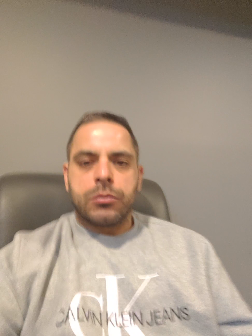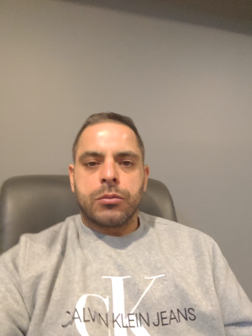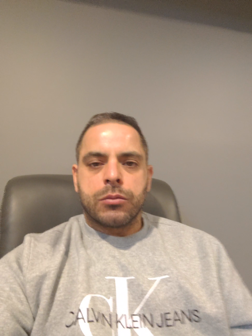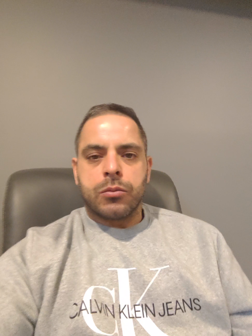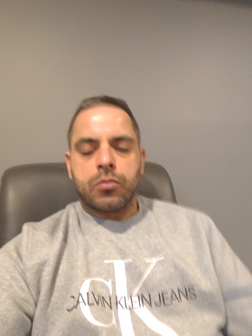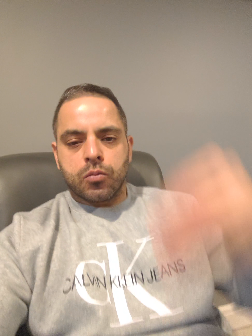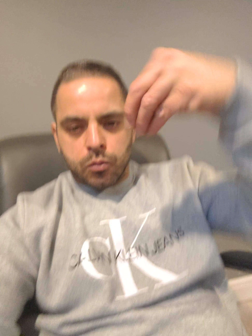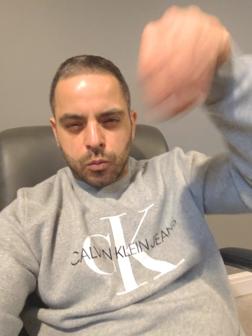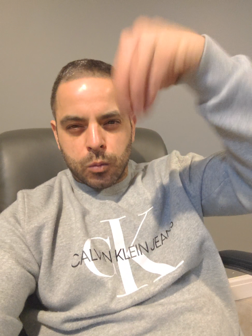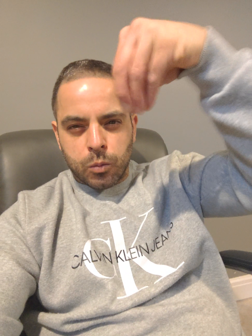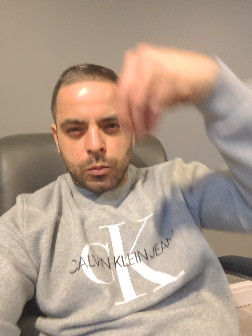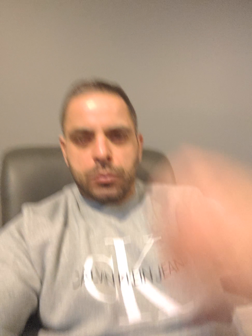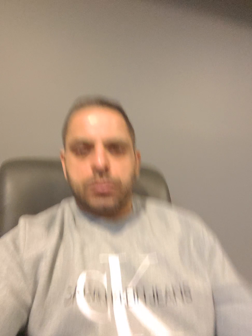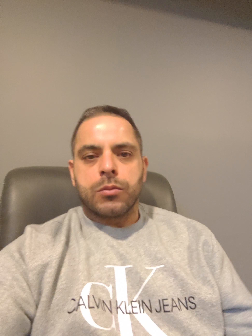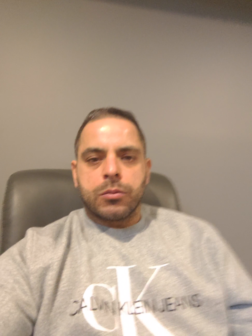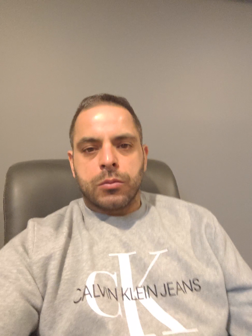store